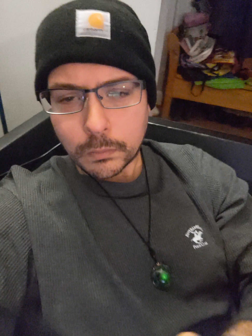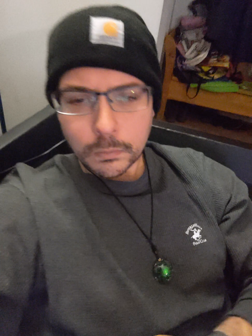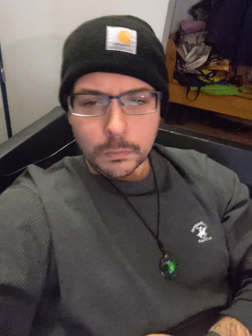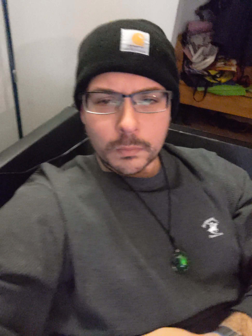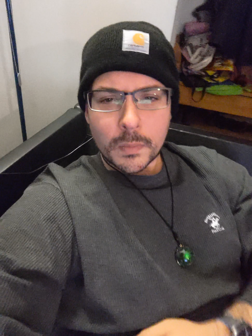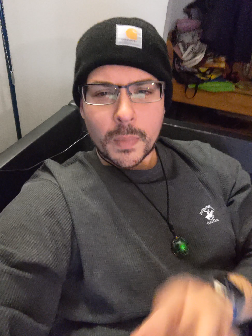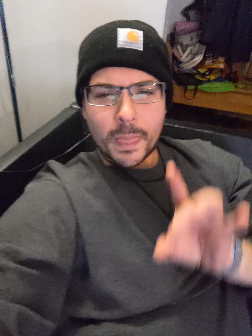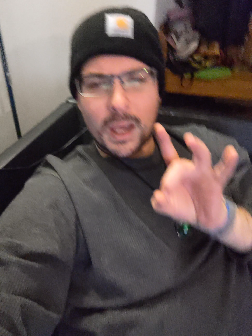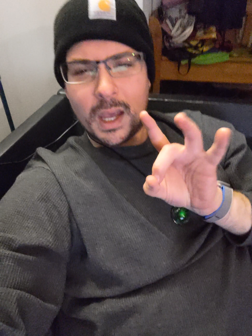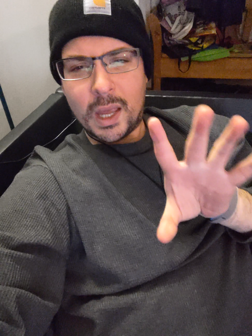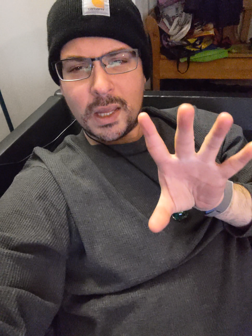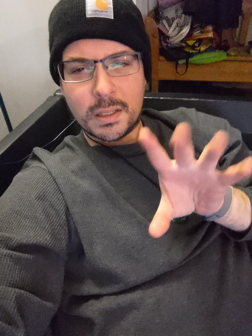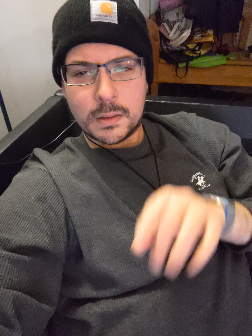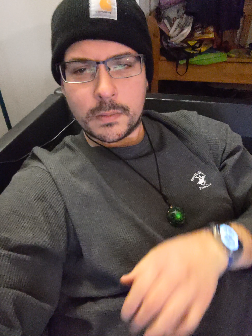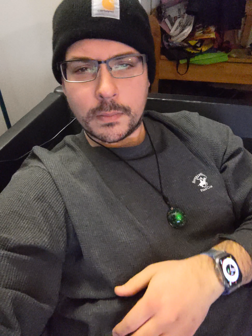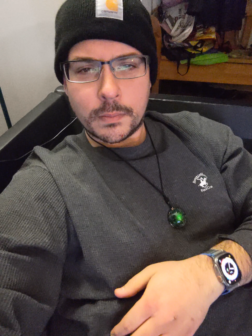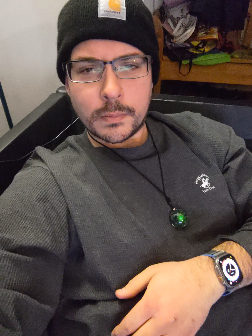hate